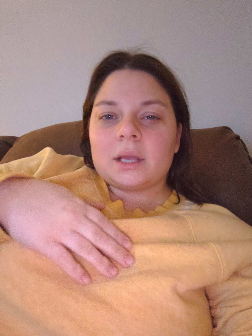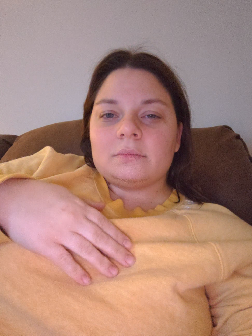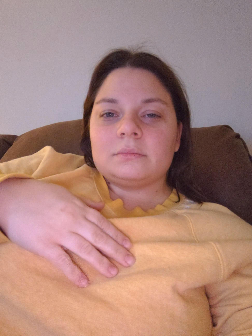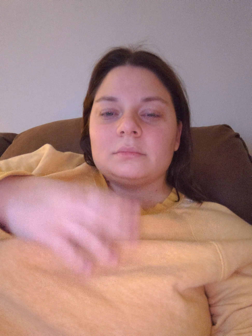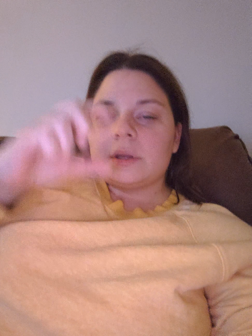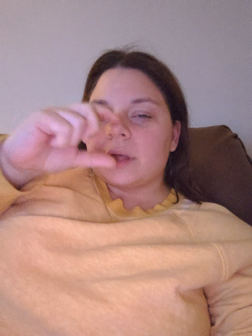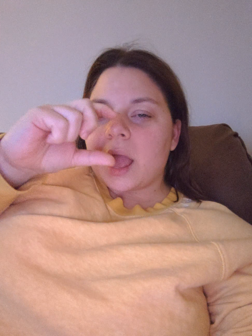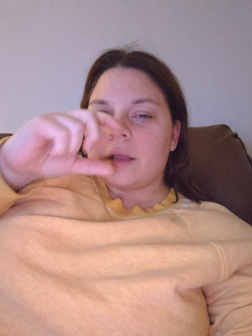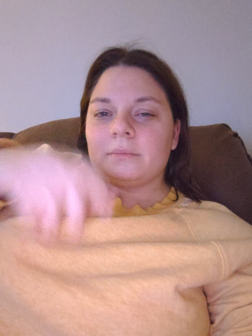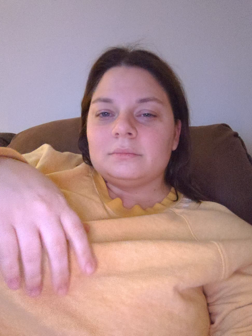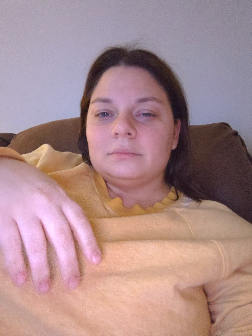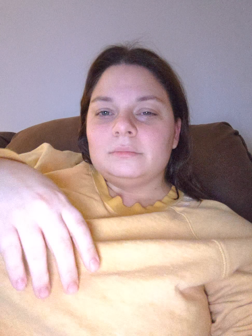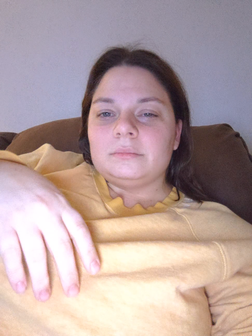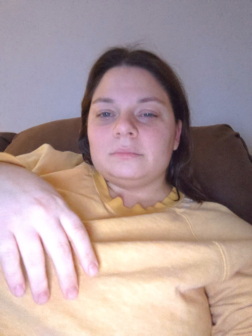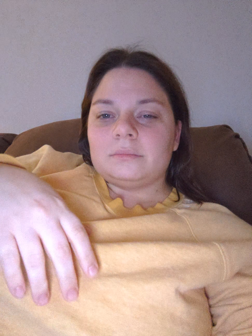clown